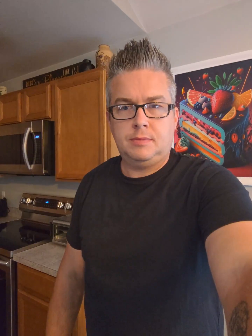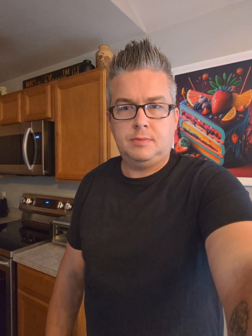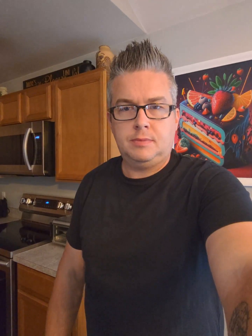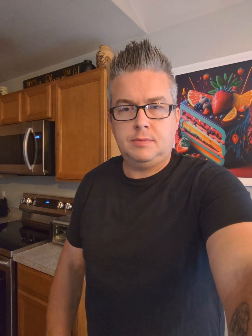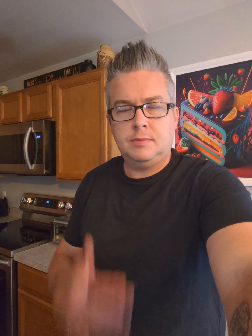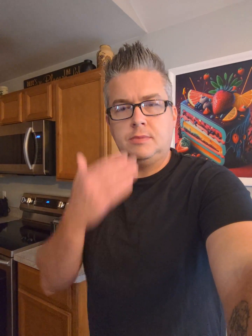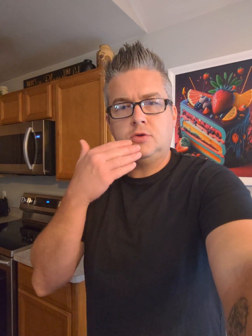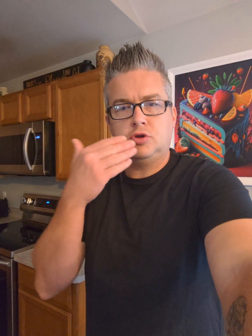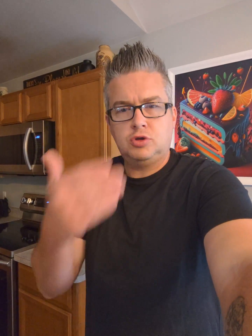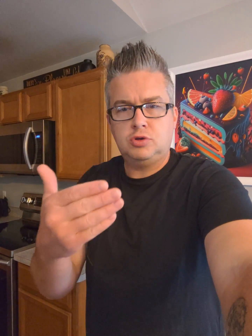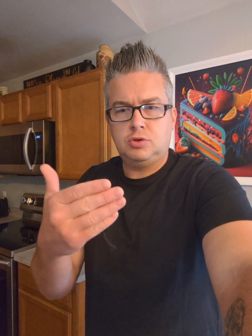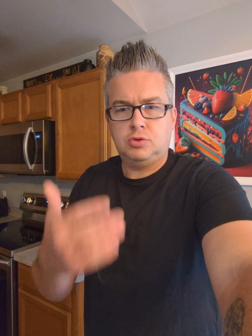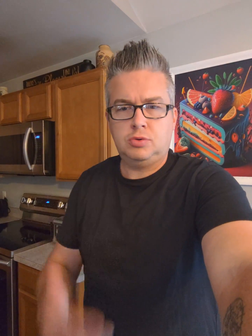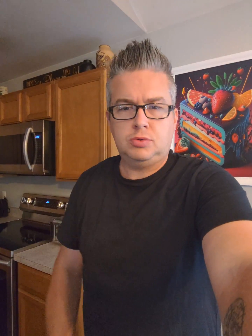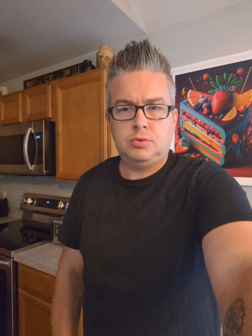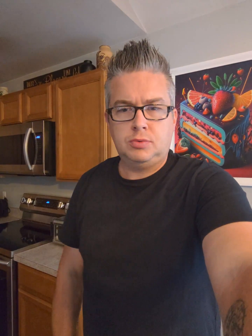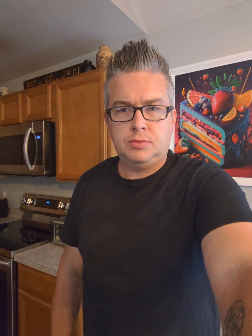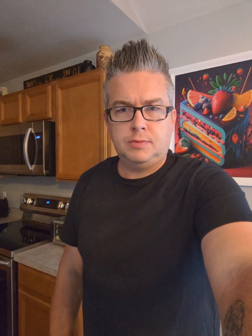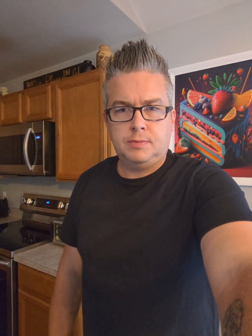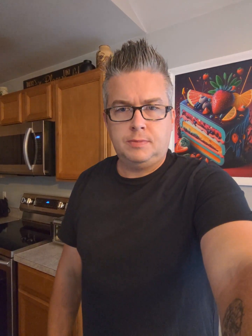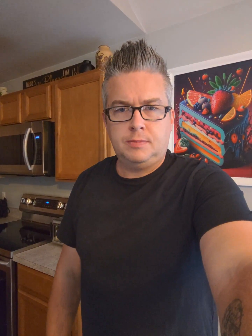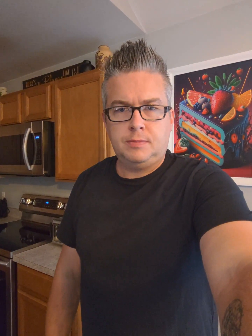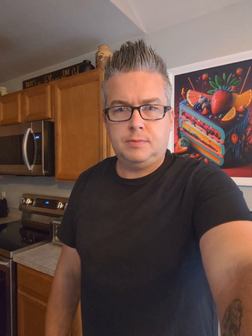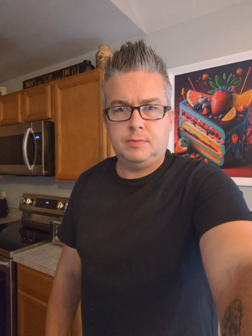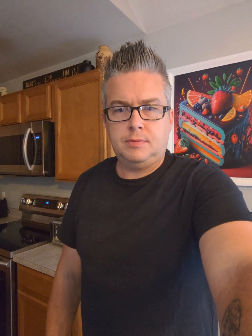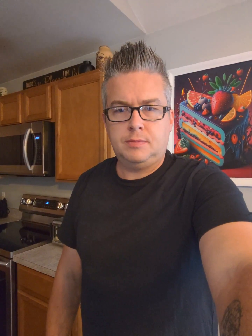good